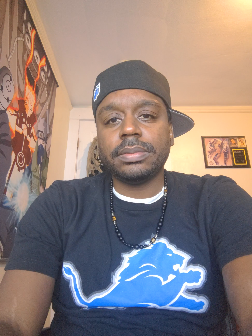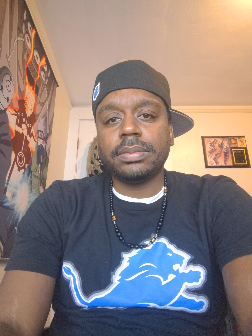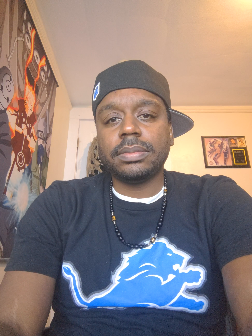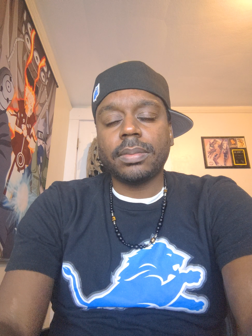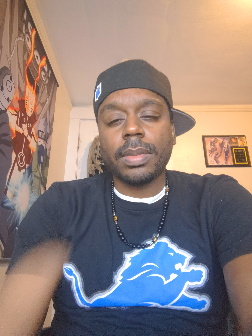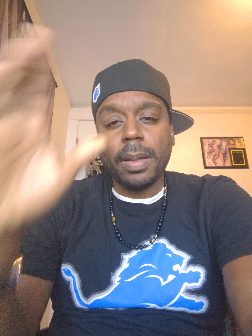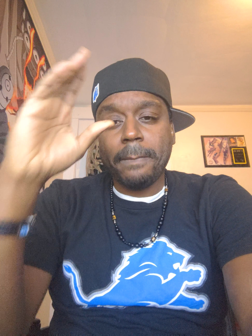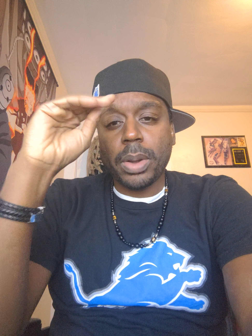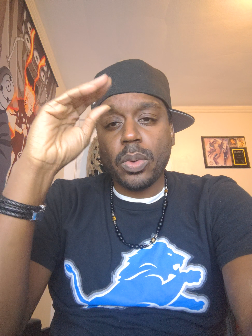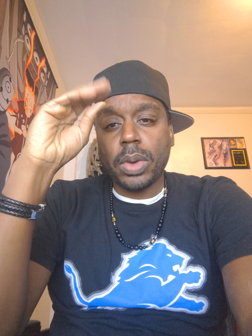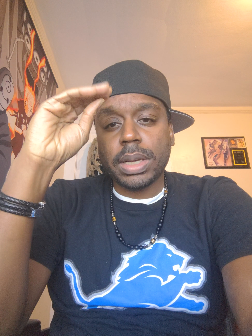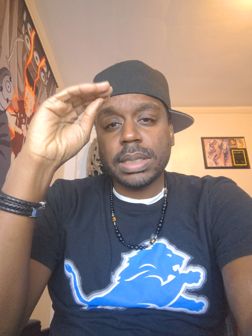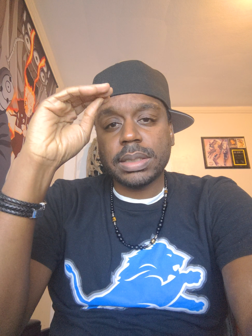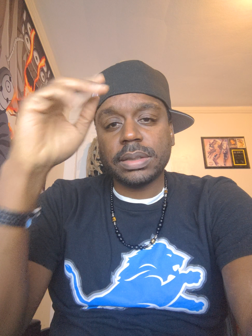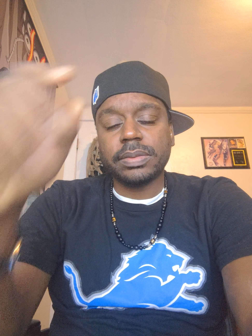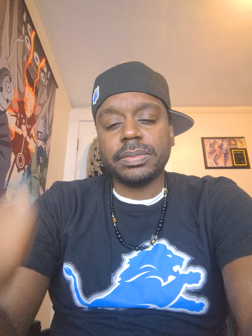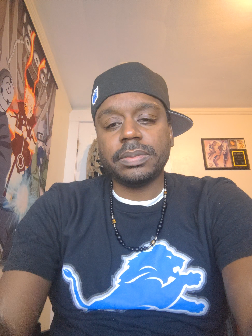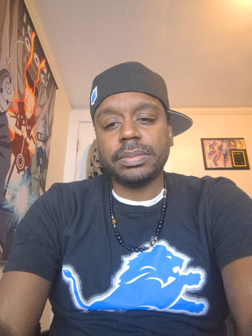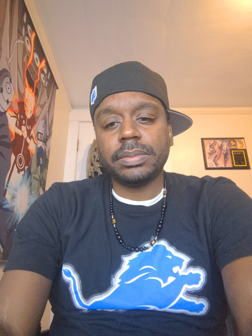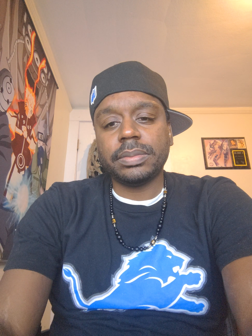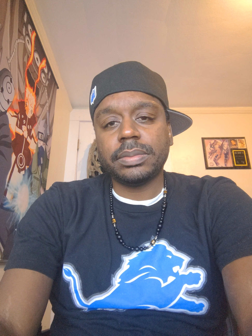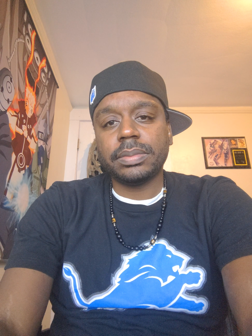boy